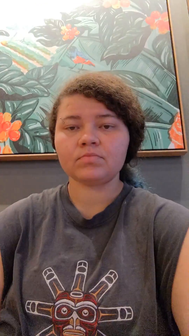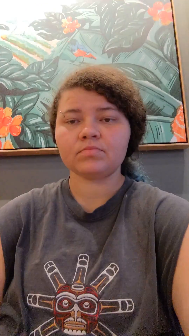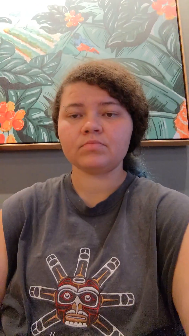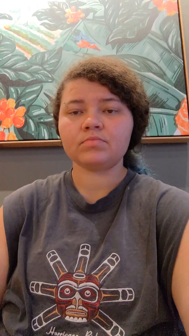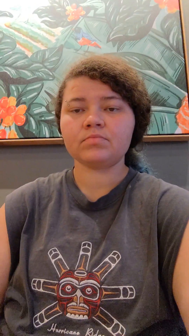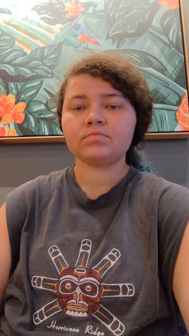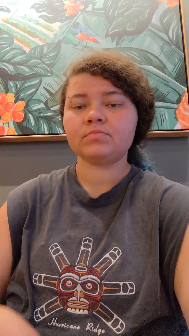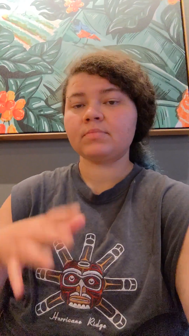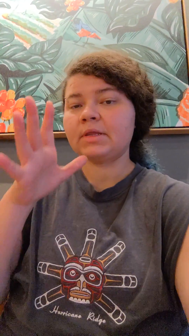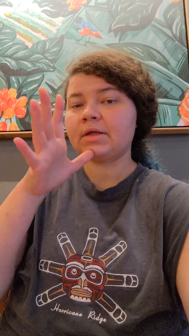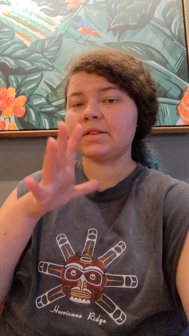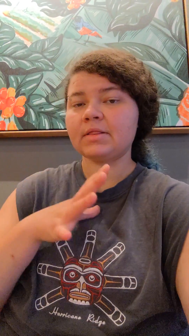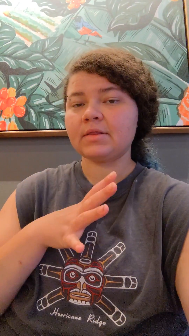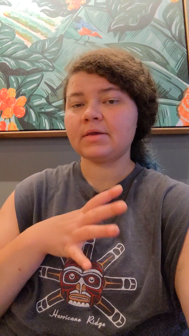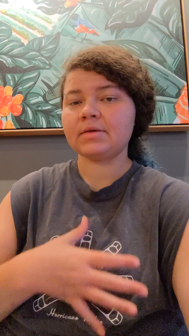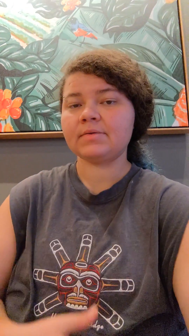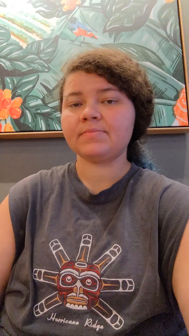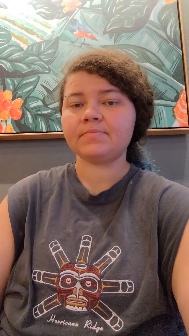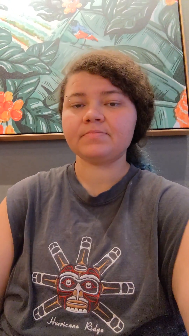lady